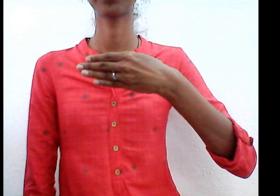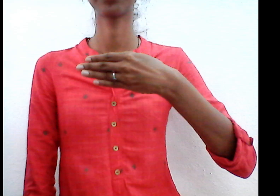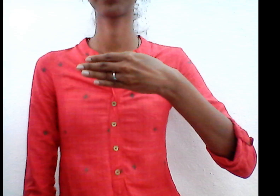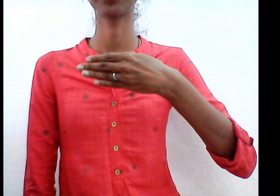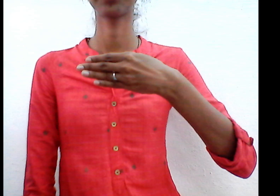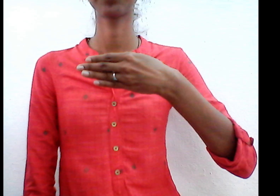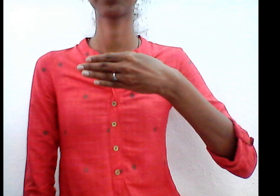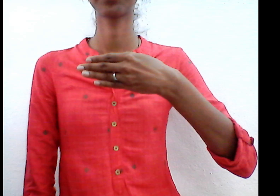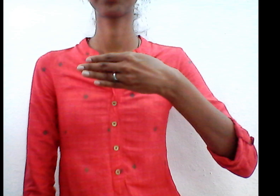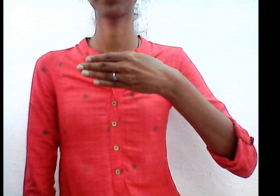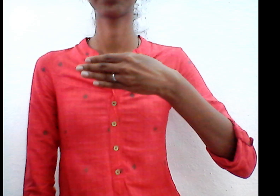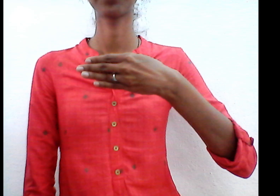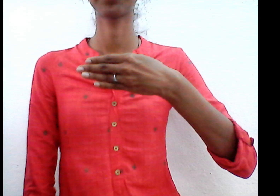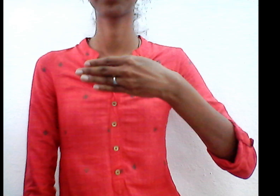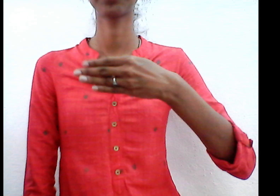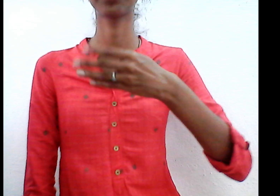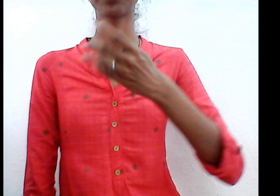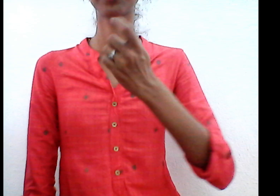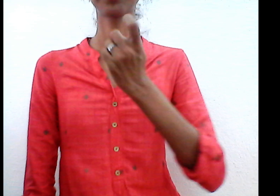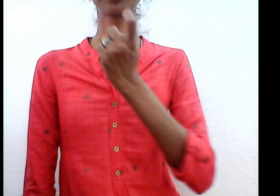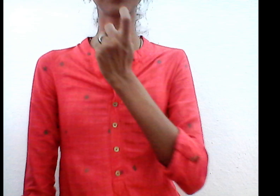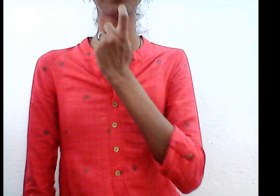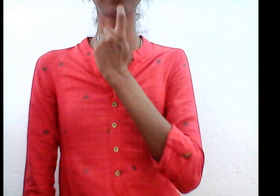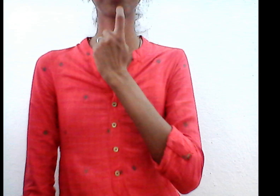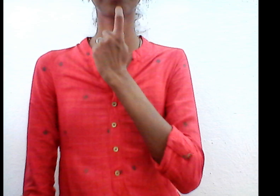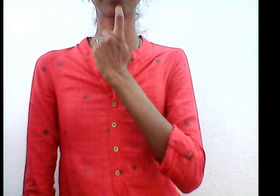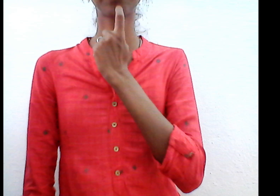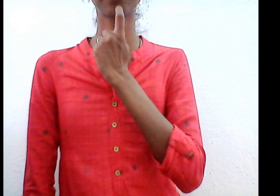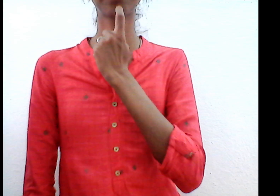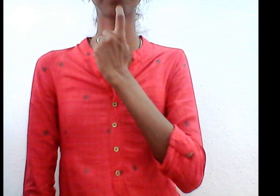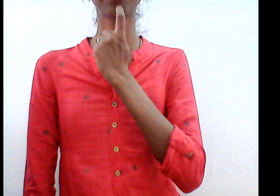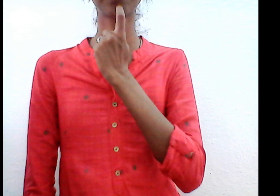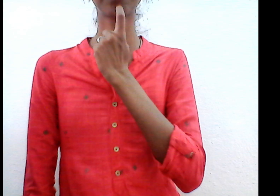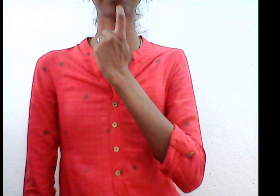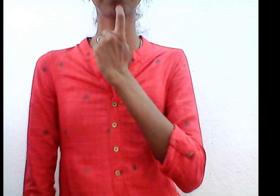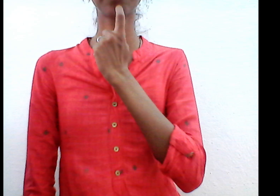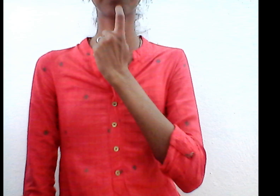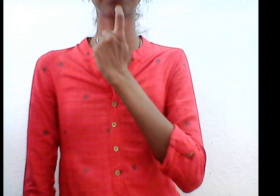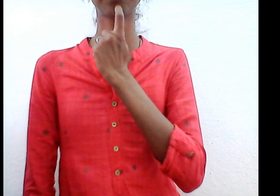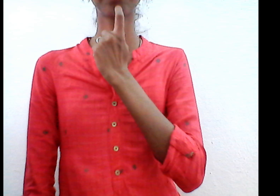അം